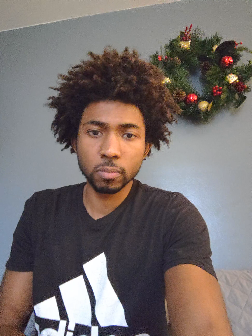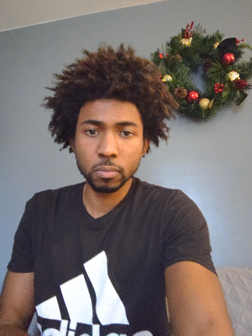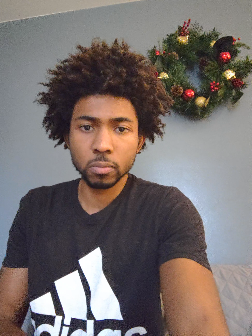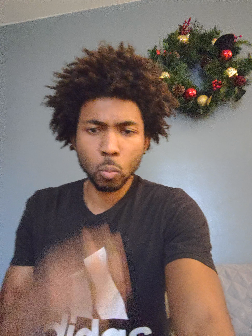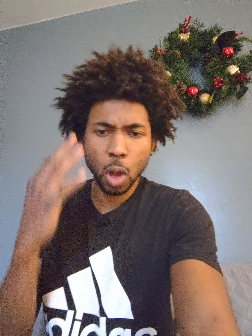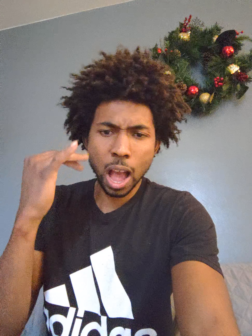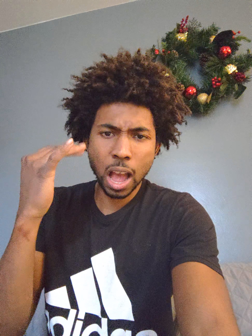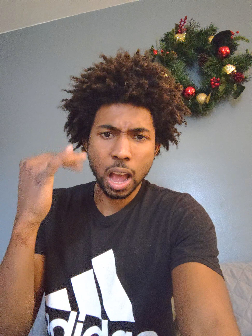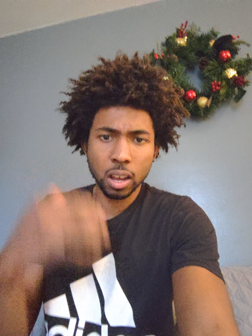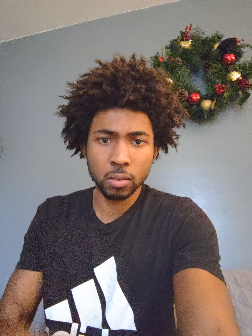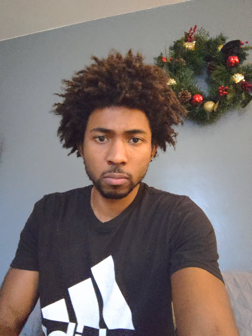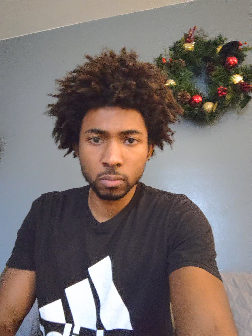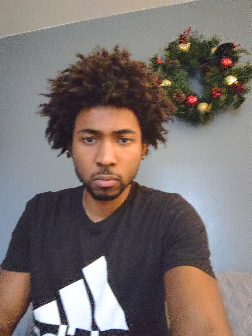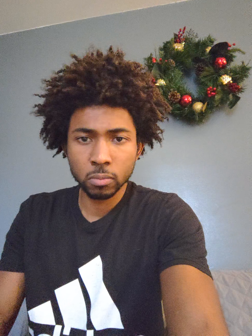why